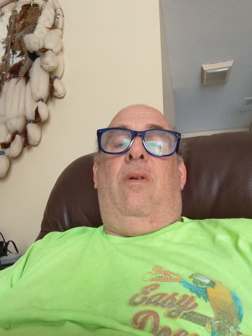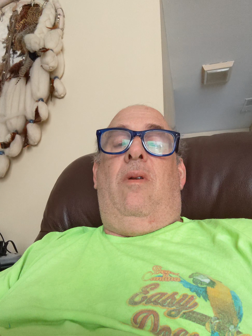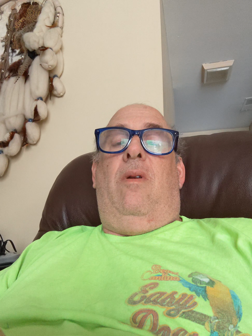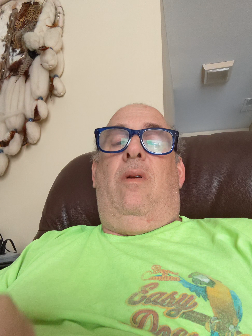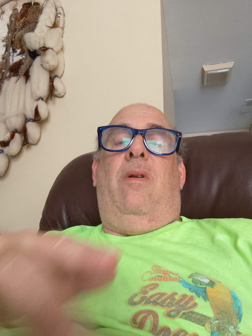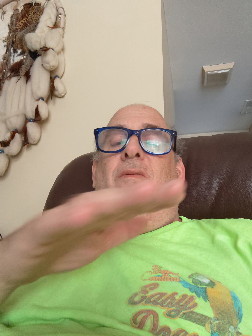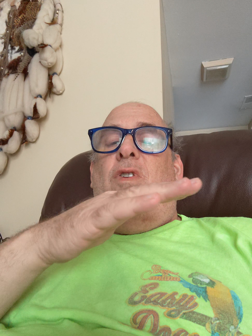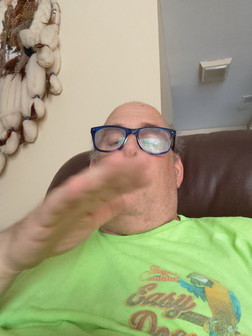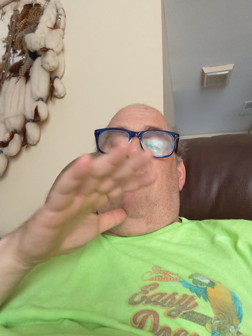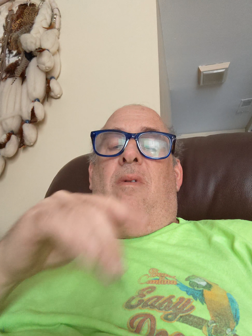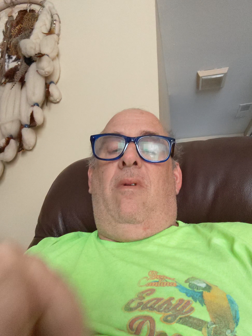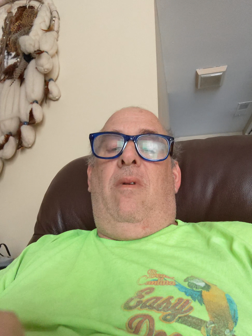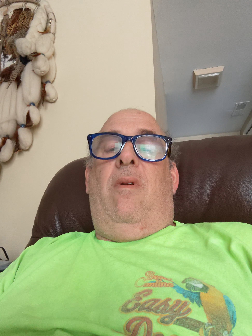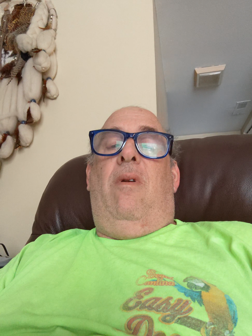farm